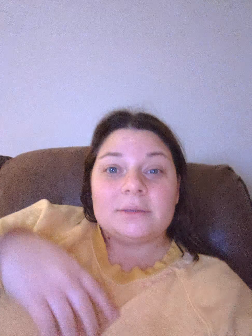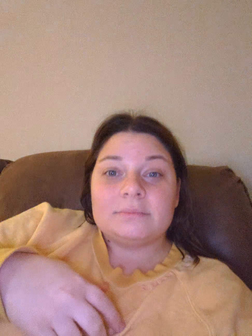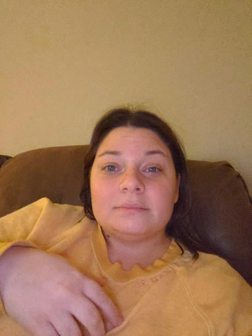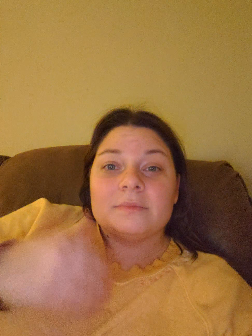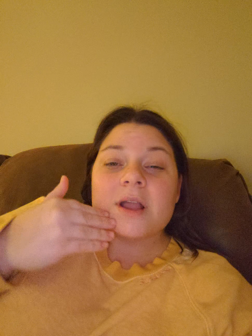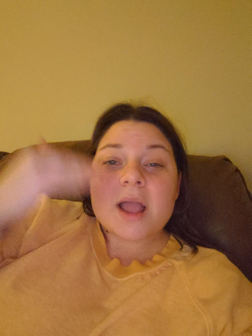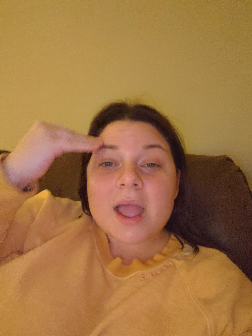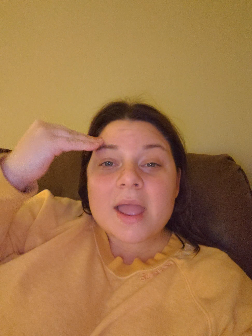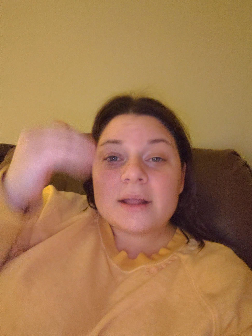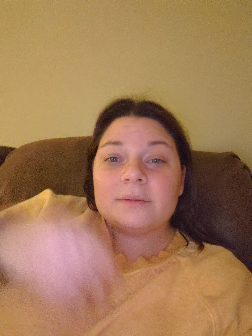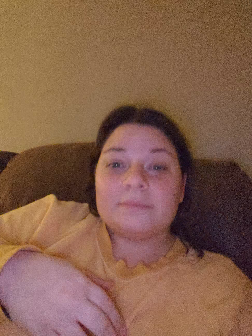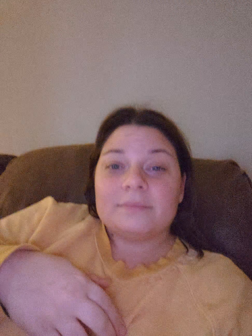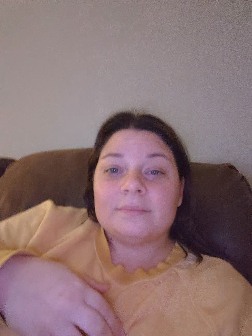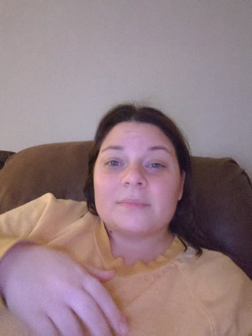head